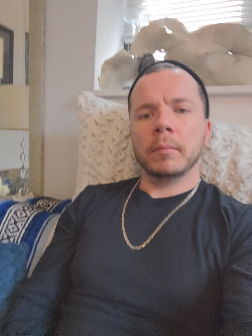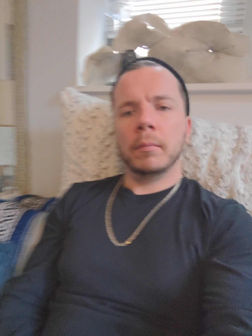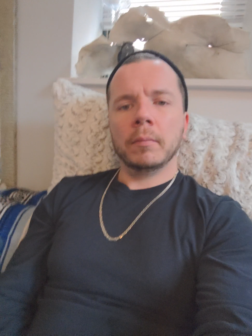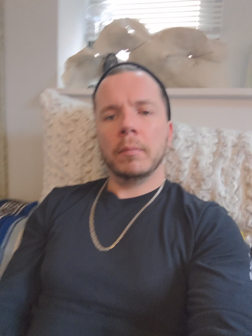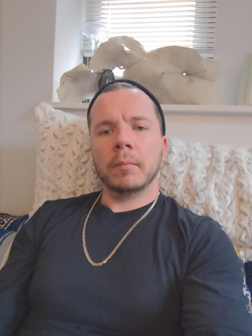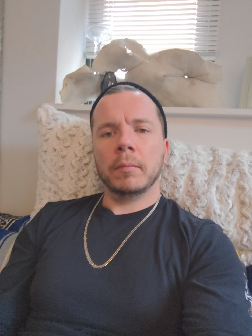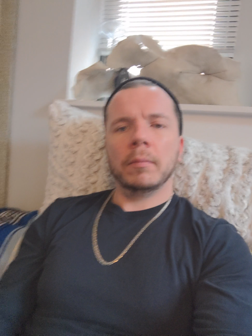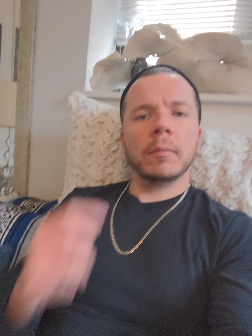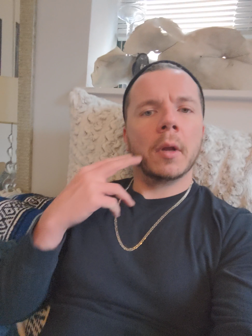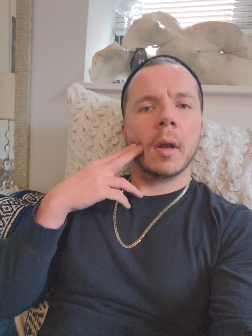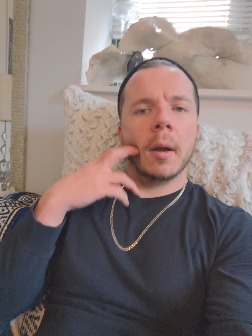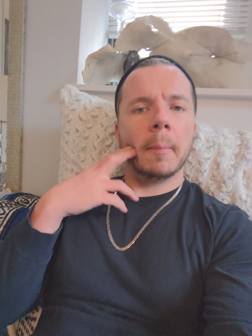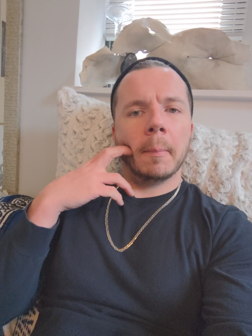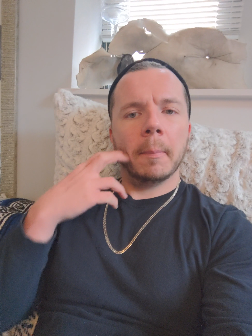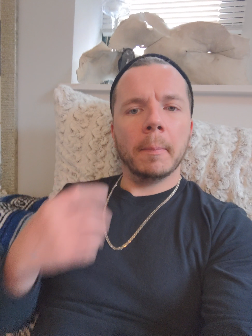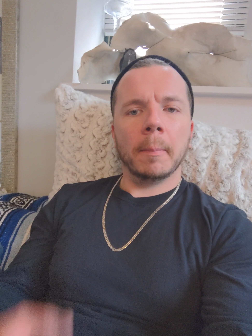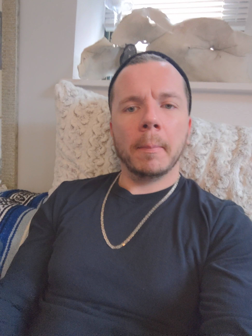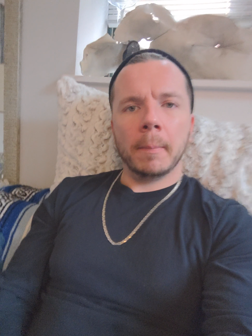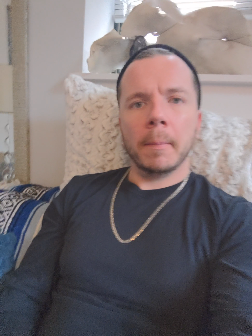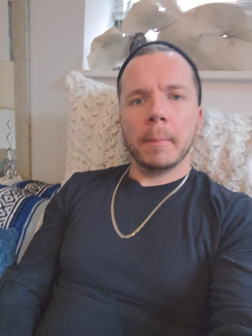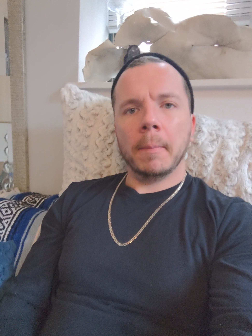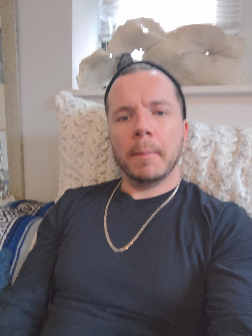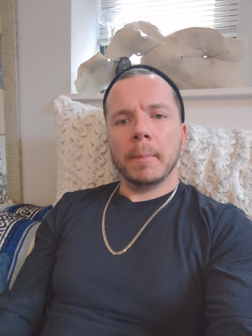gum